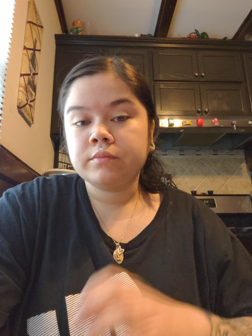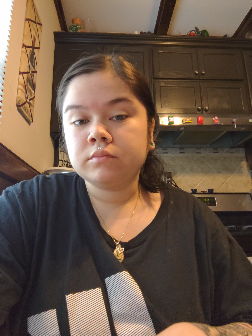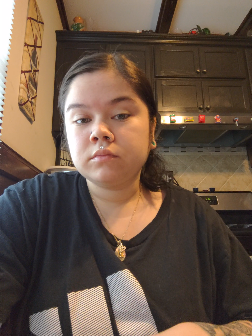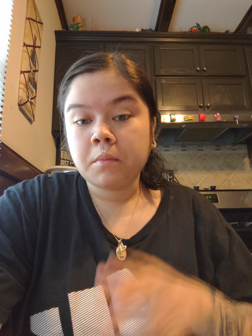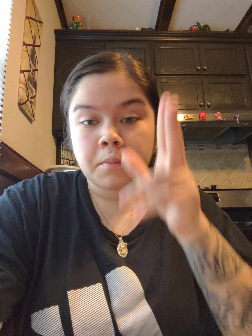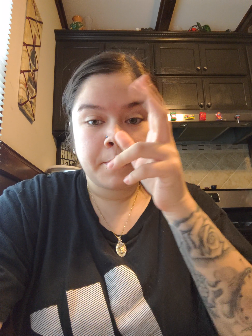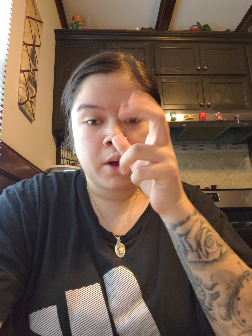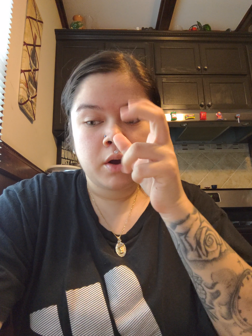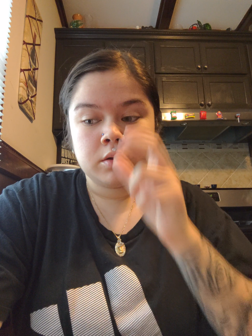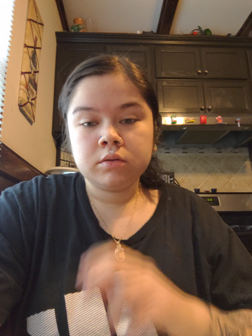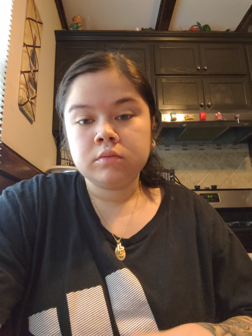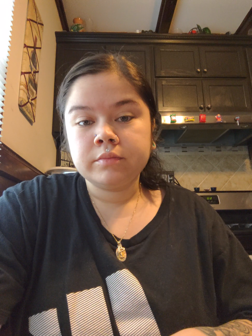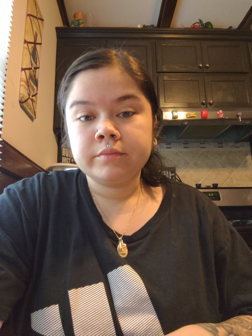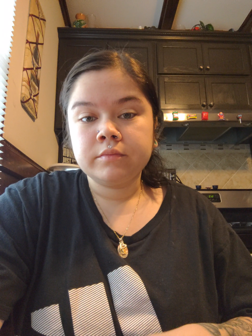bug